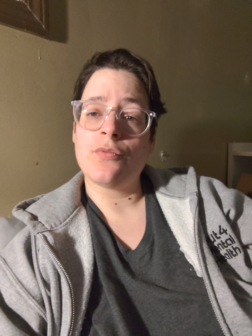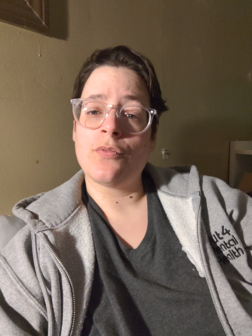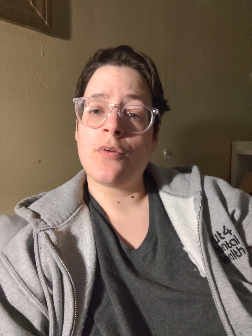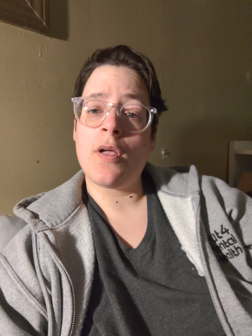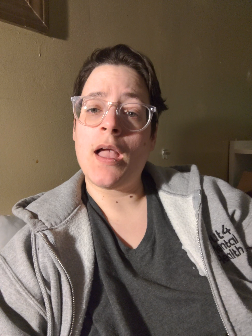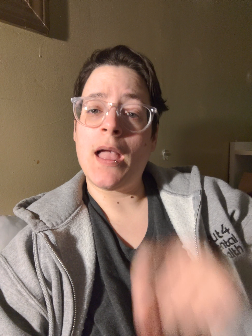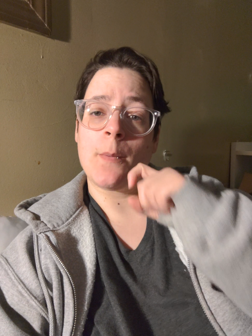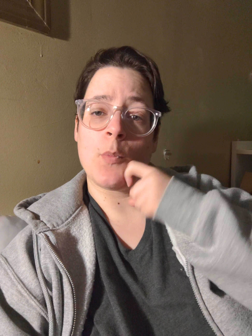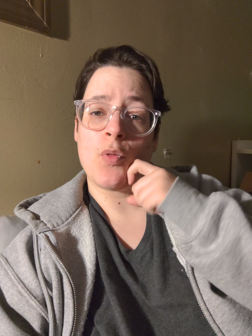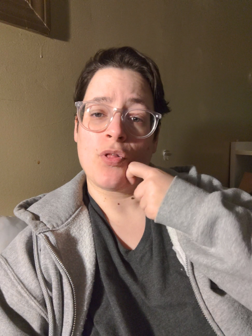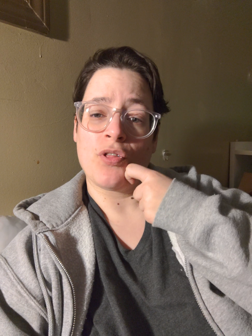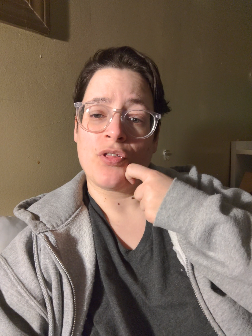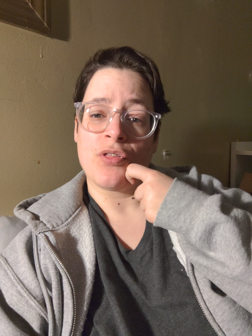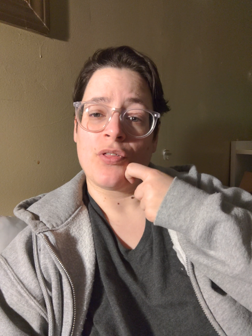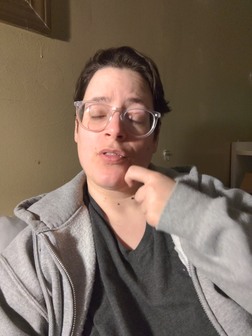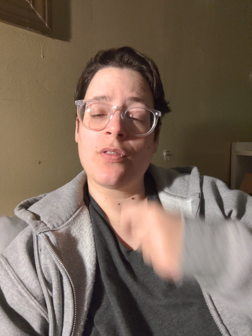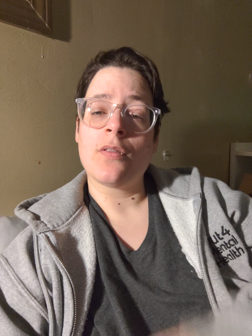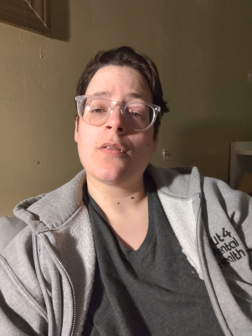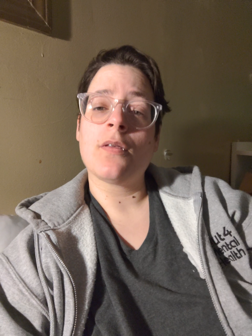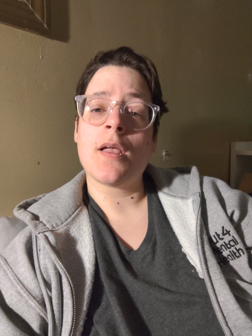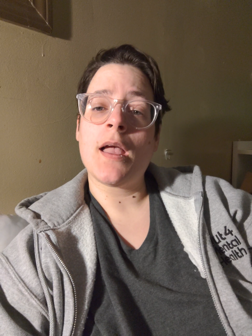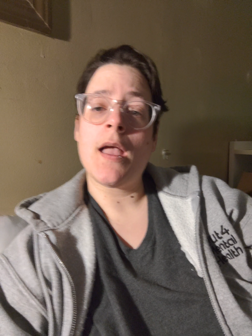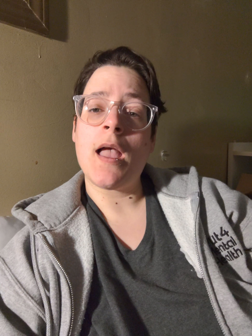apple